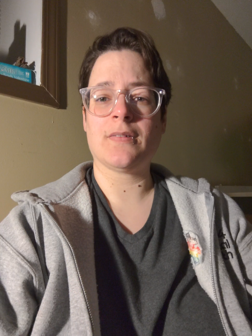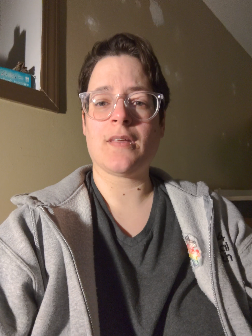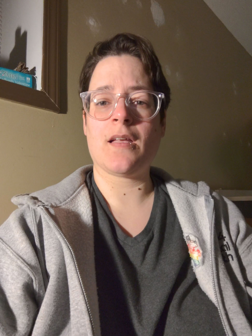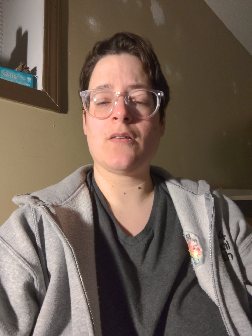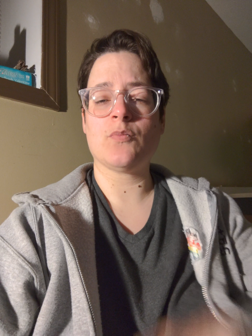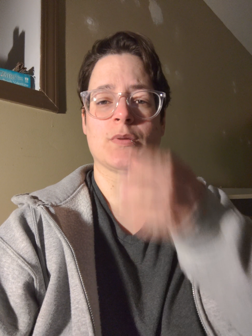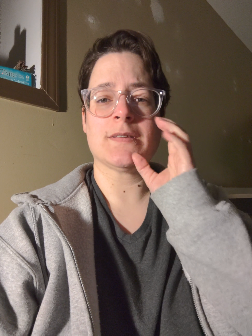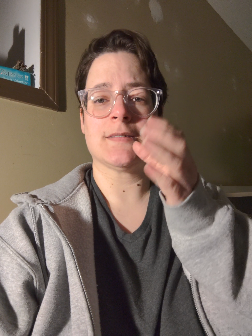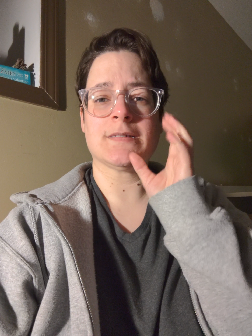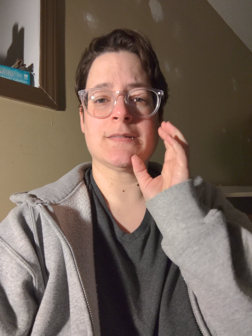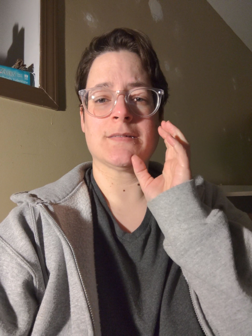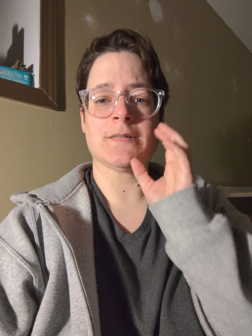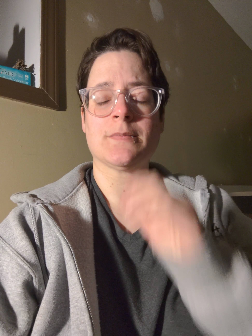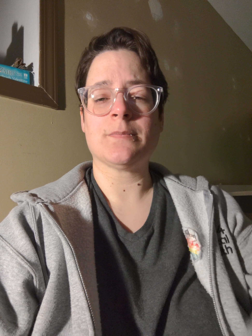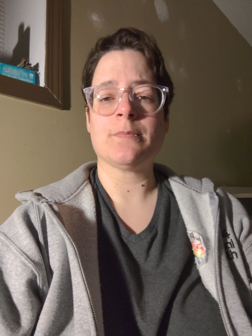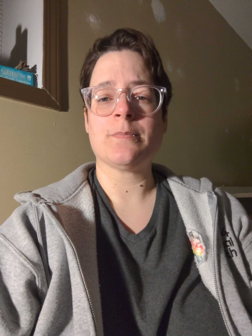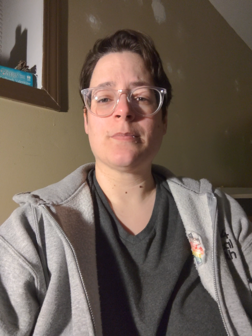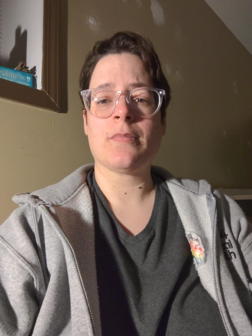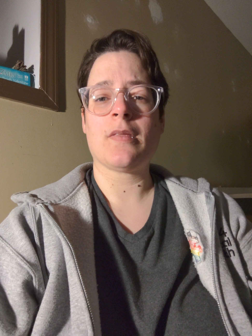drink